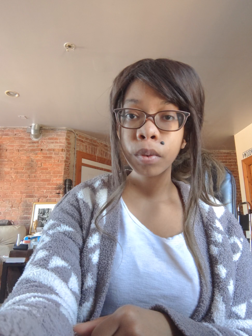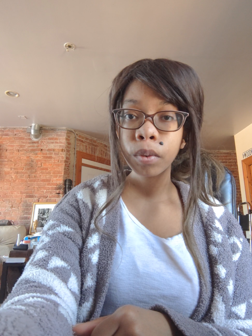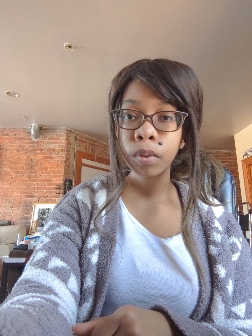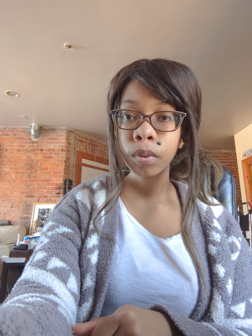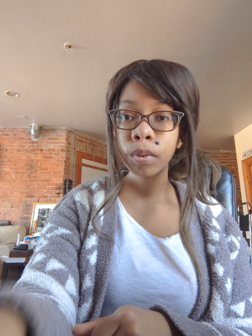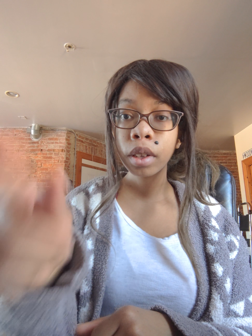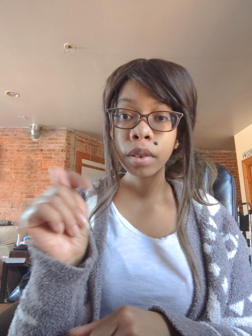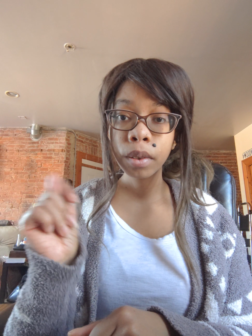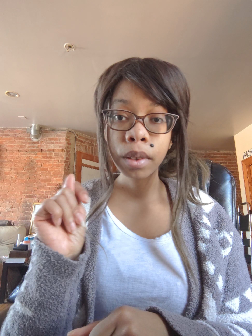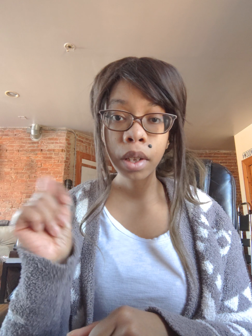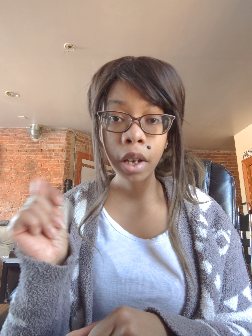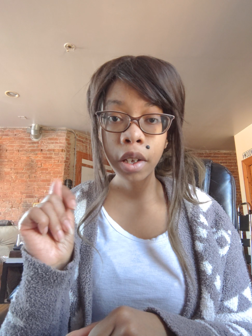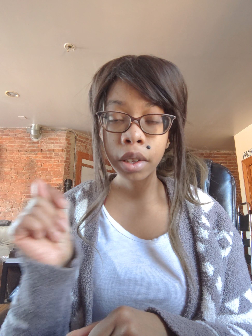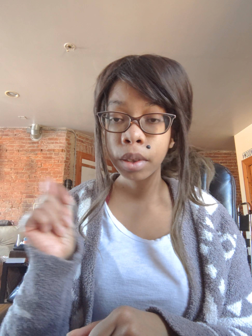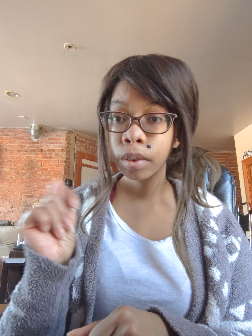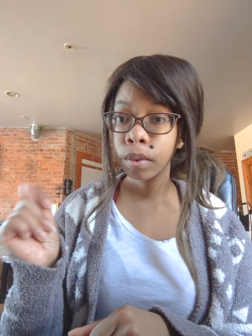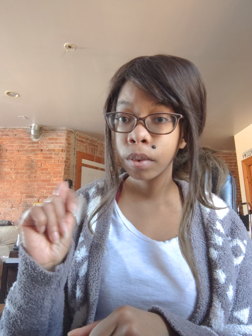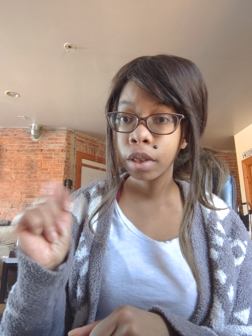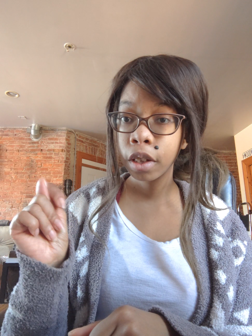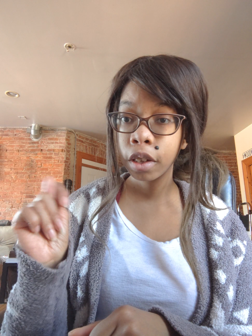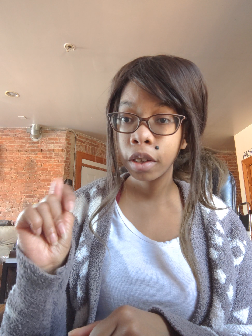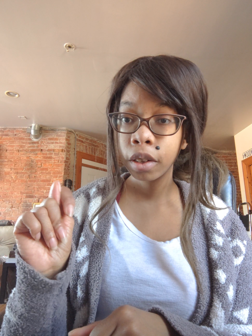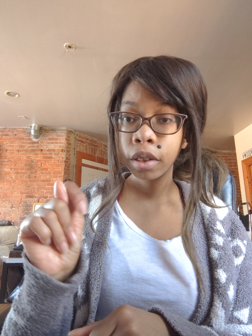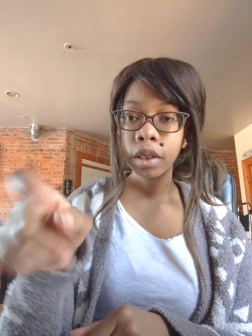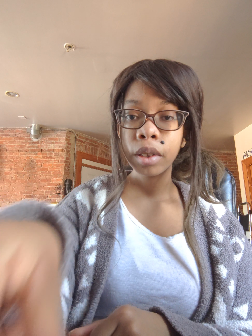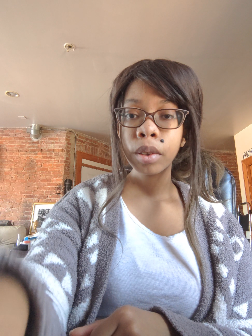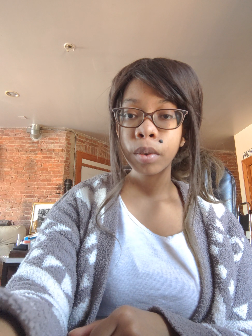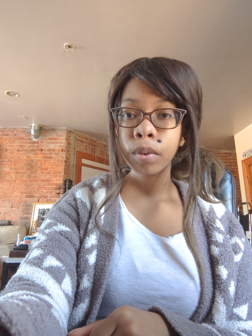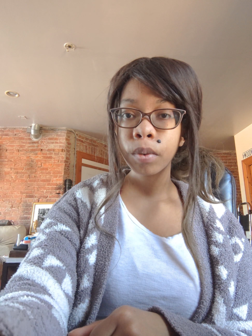potty